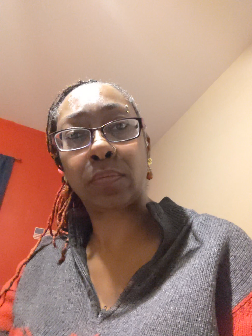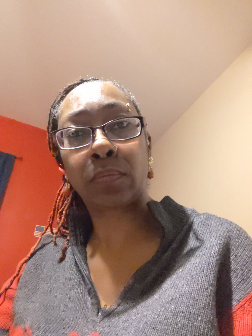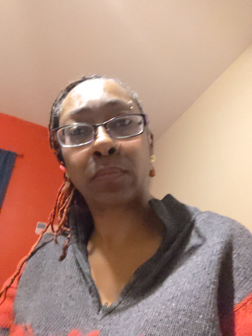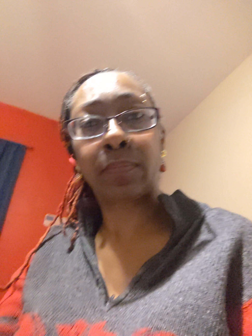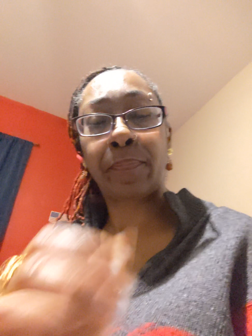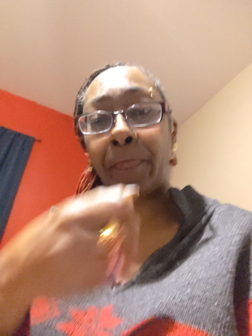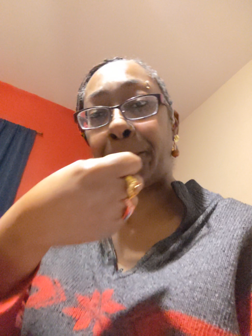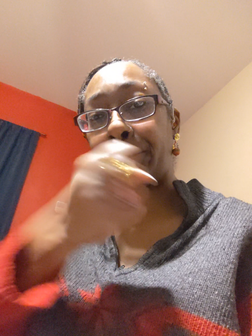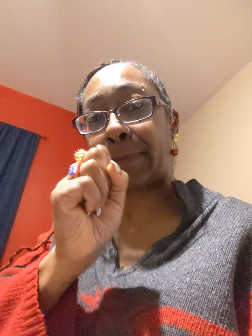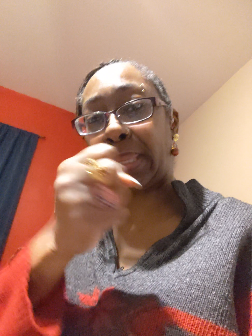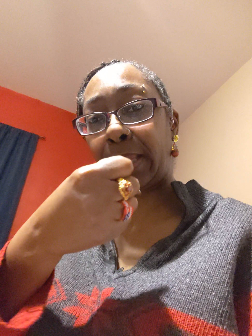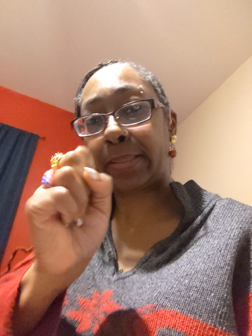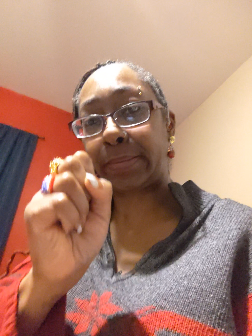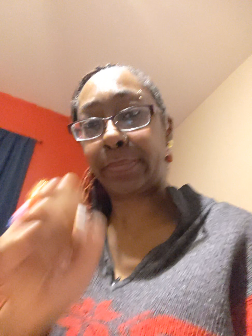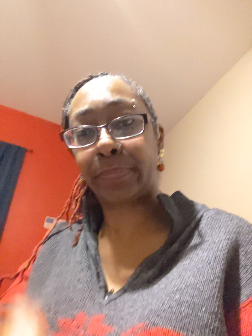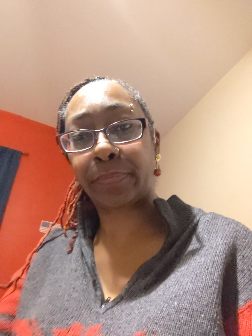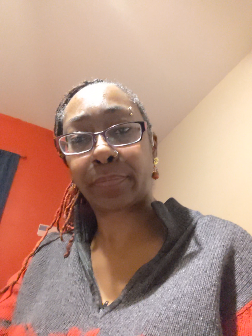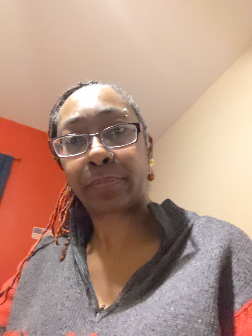make